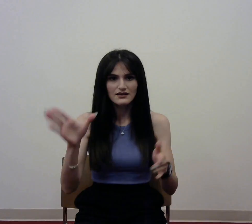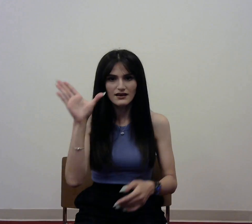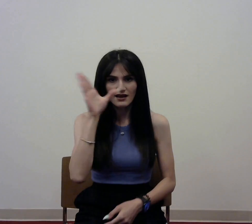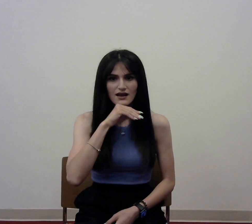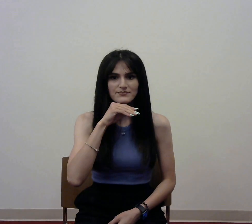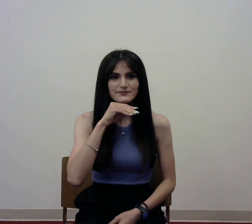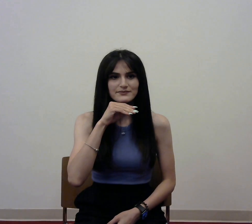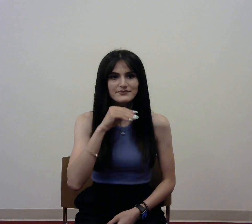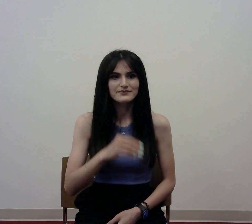bilər